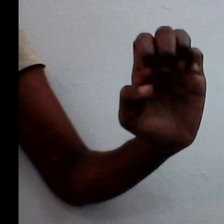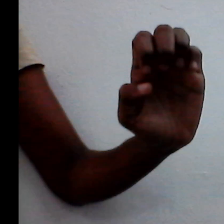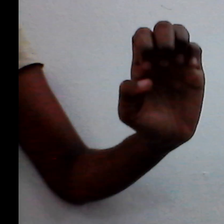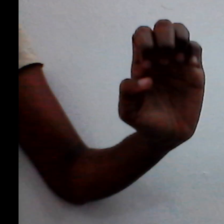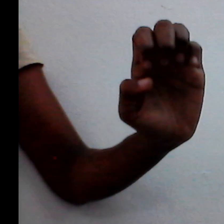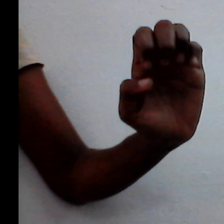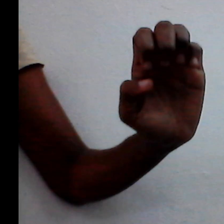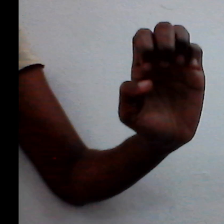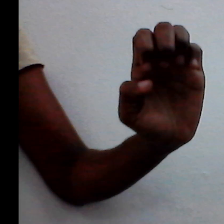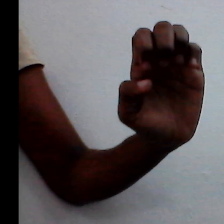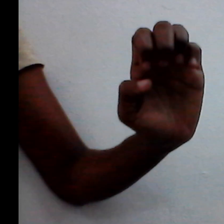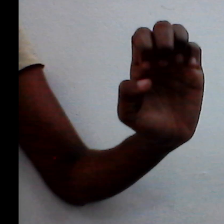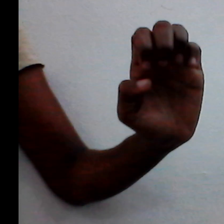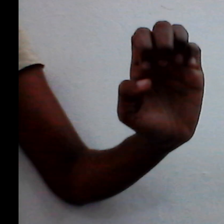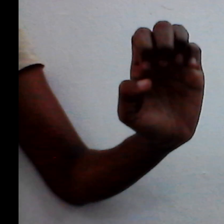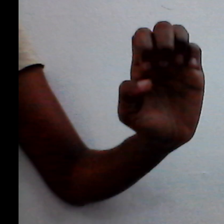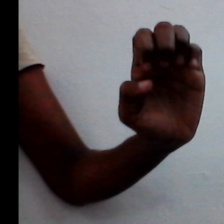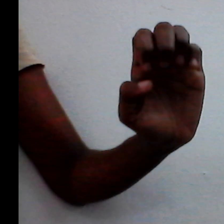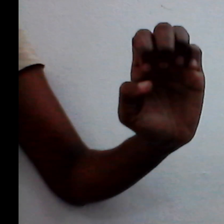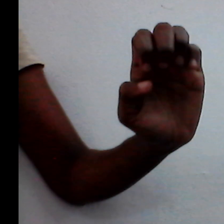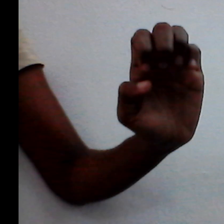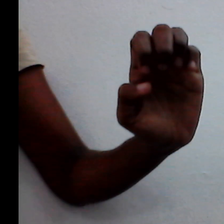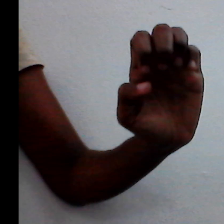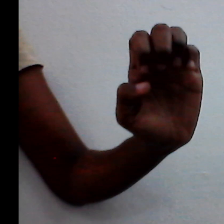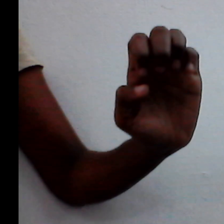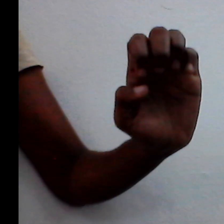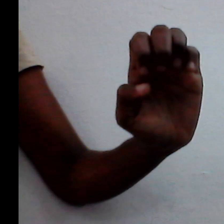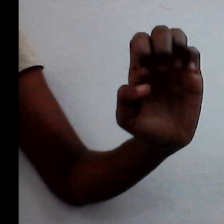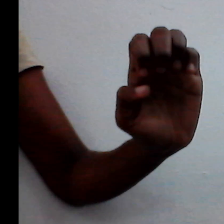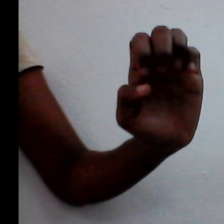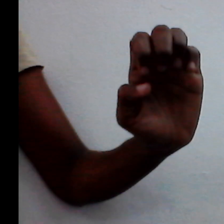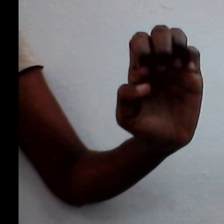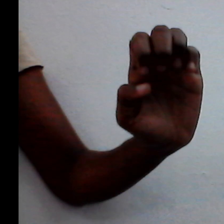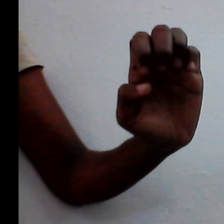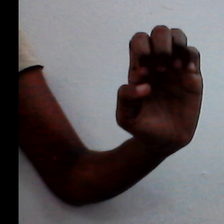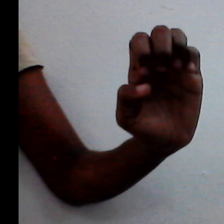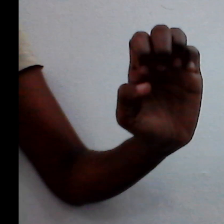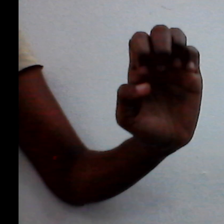ഇ